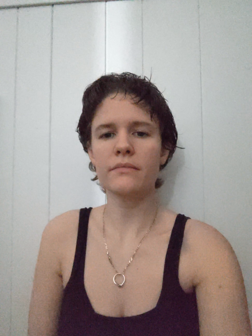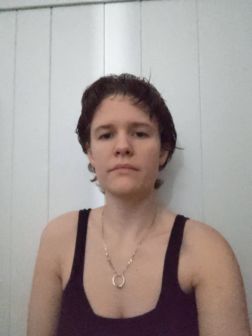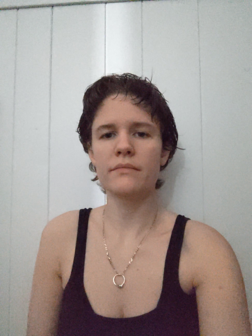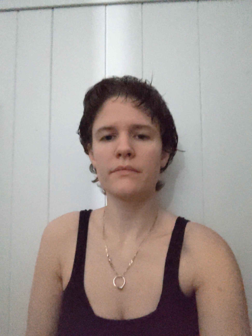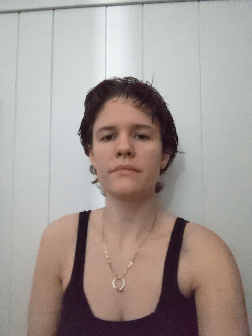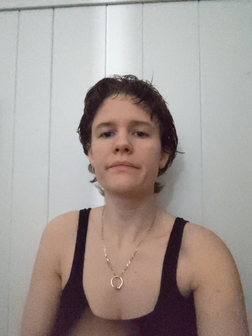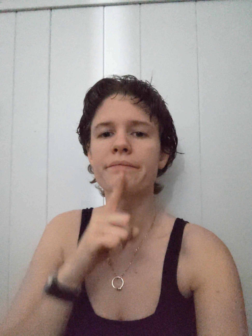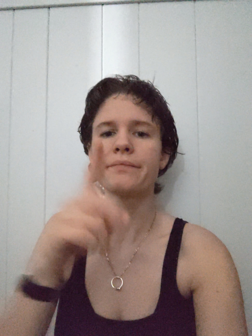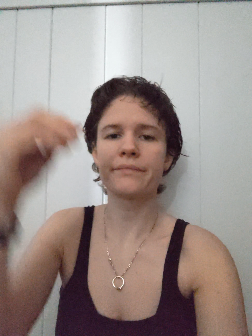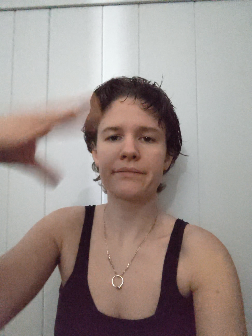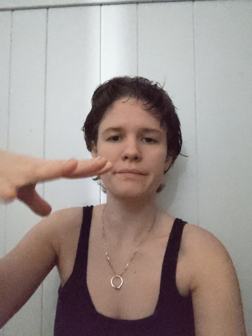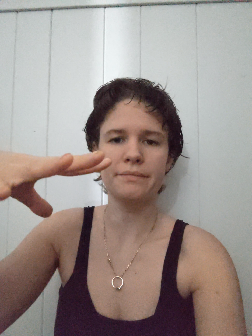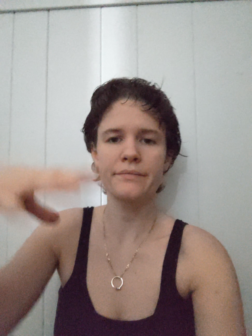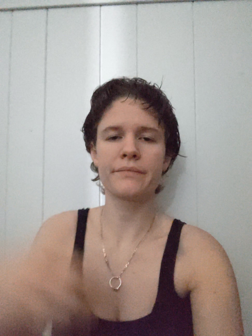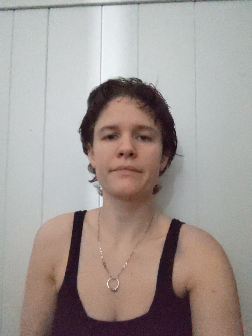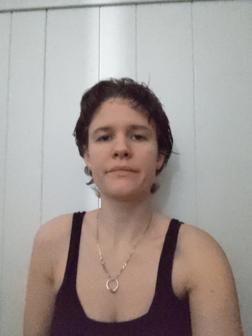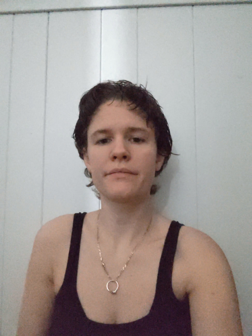lamp